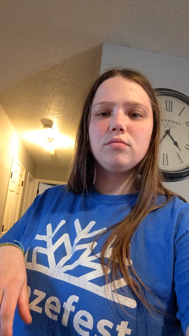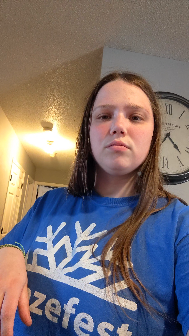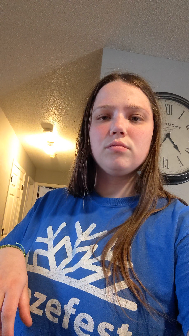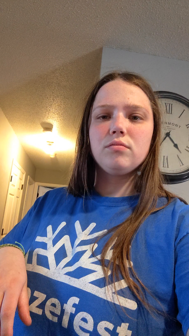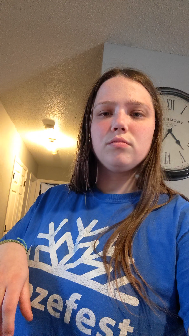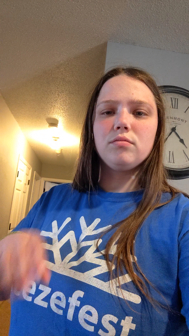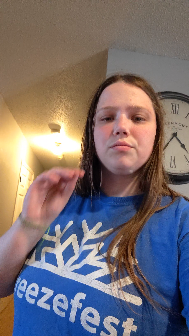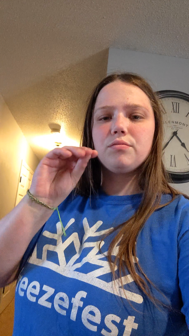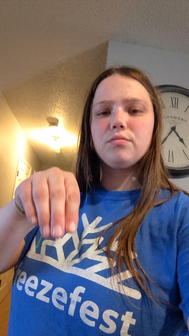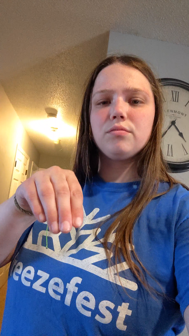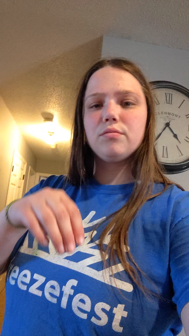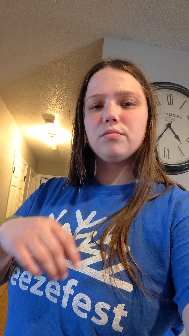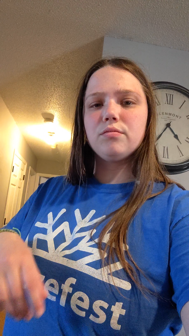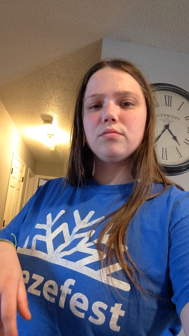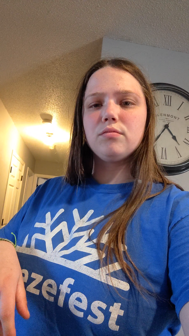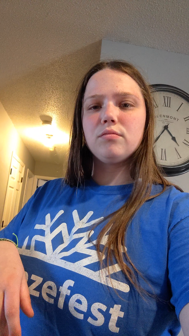put